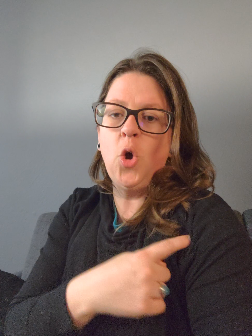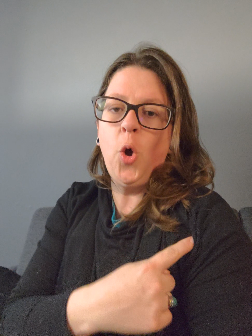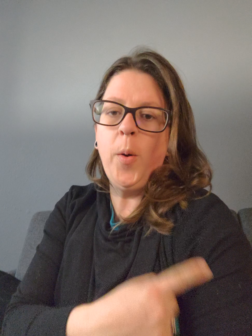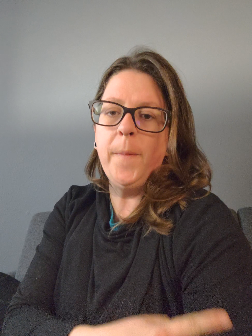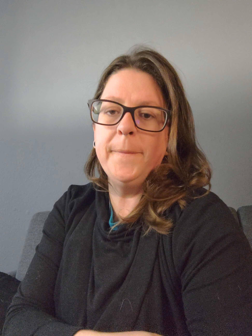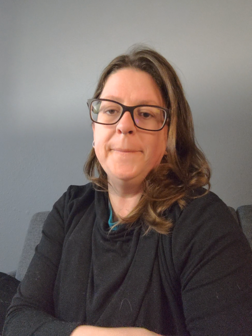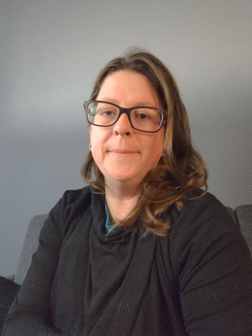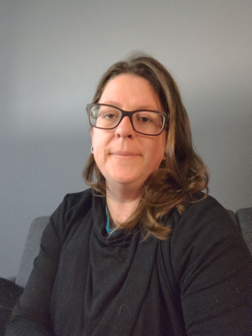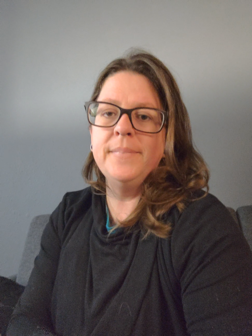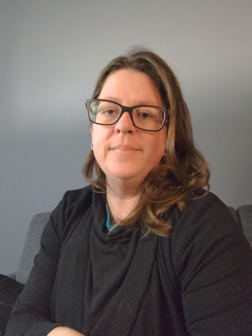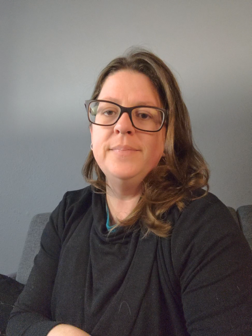arm